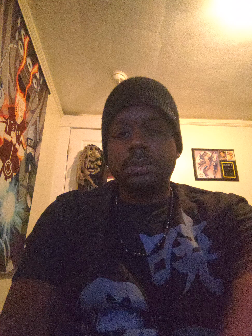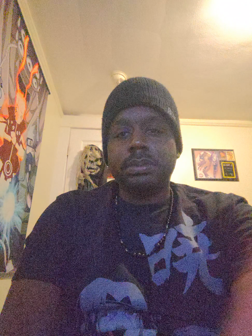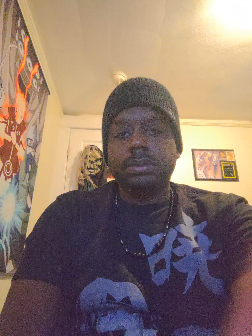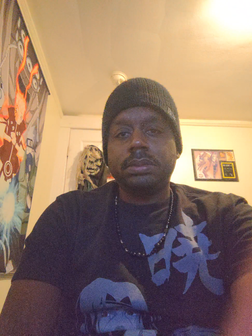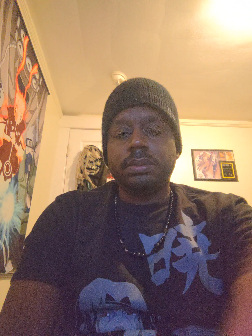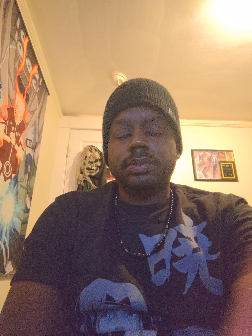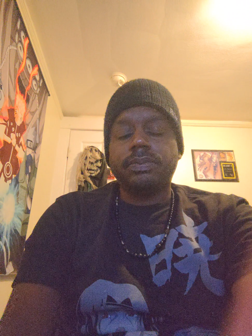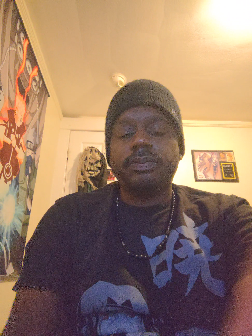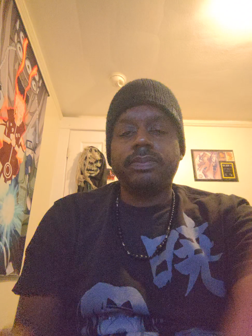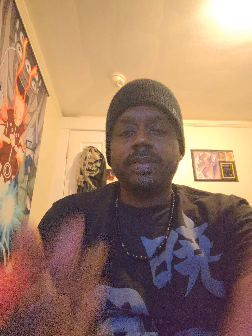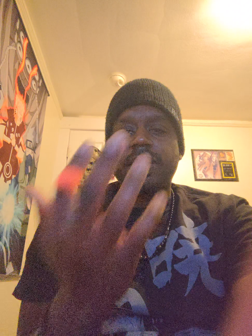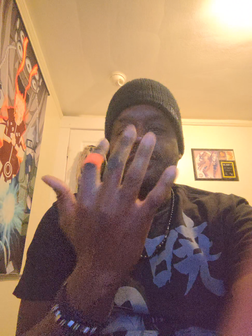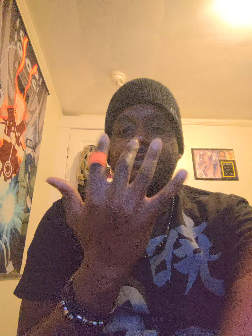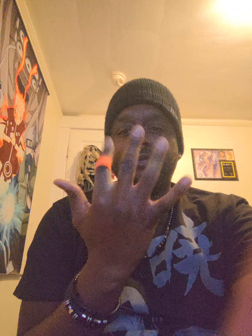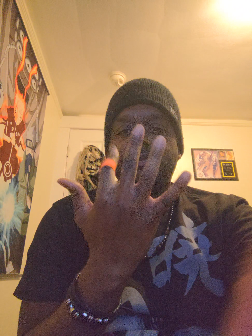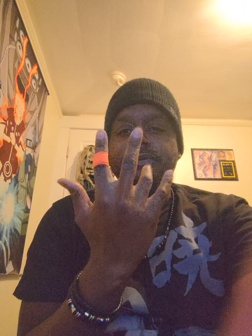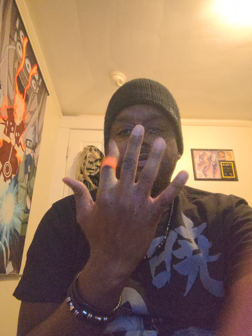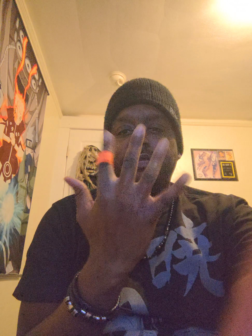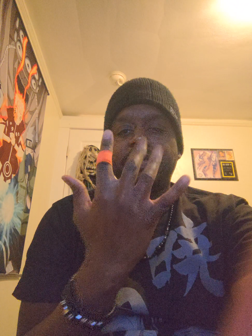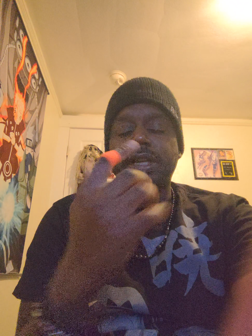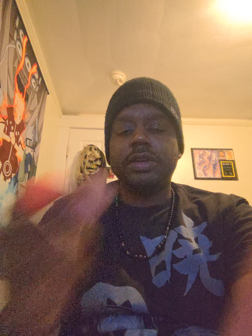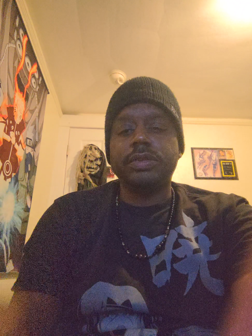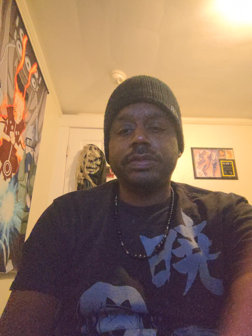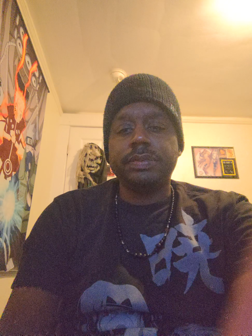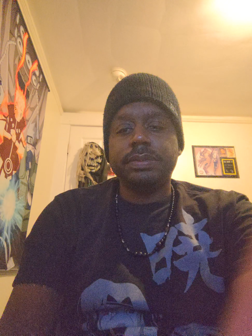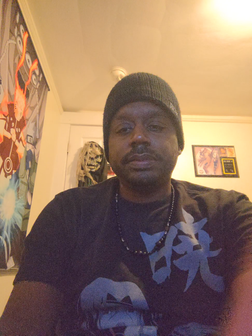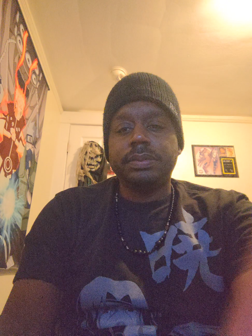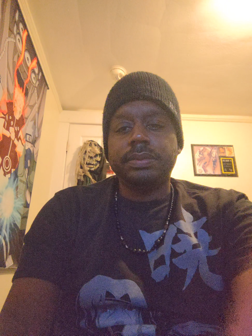finger